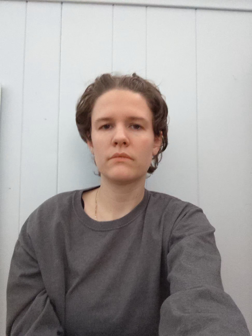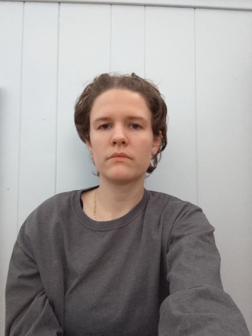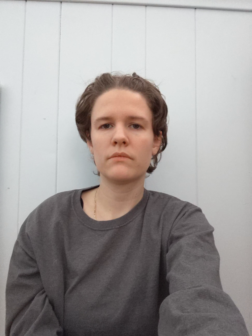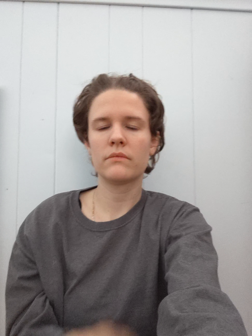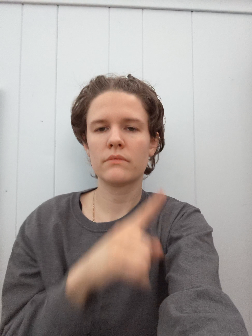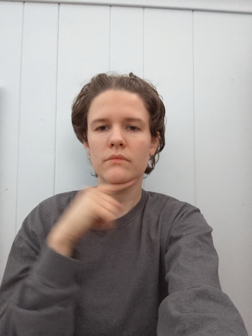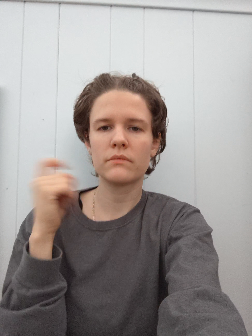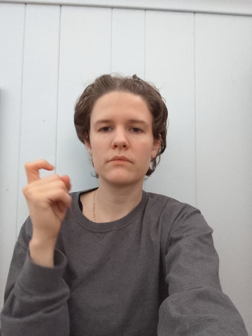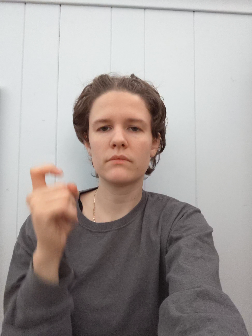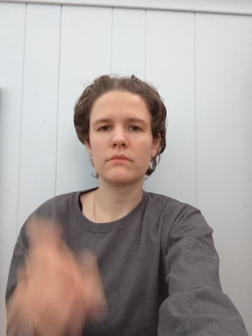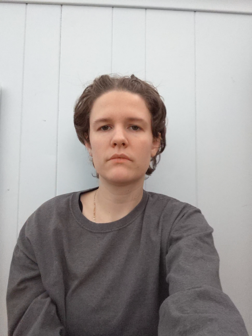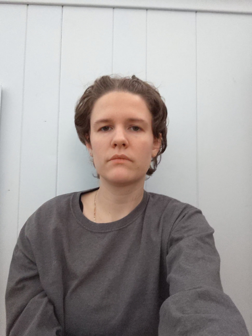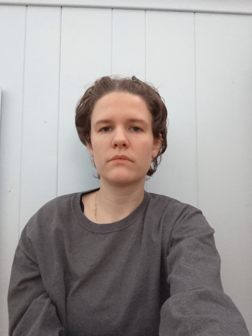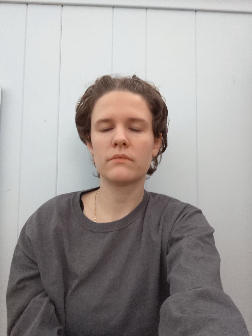dry